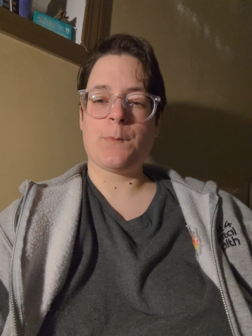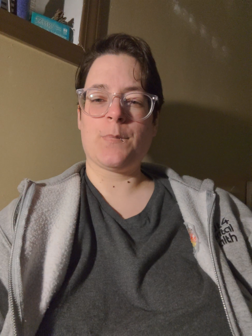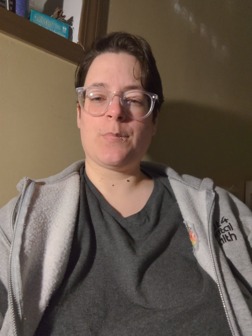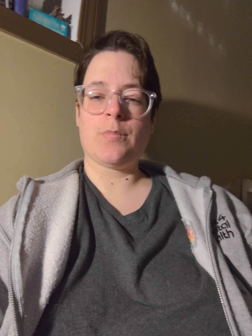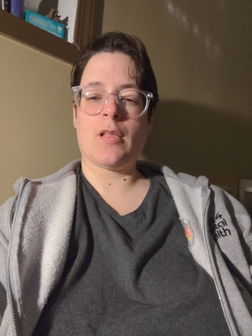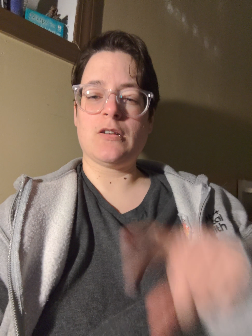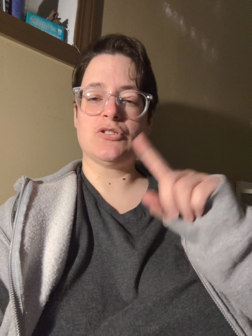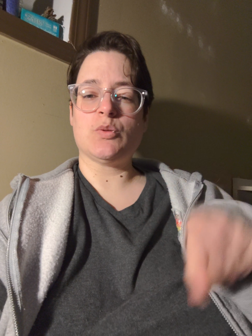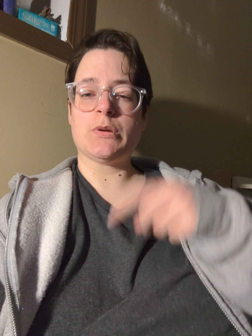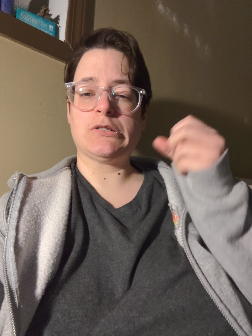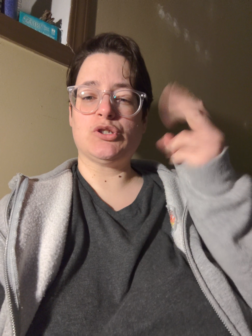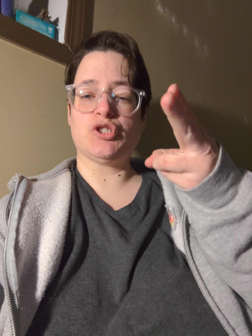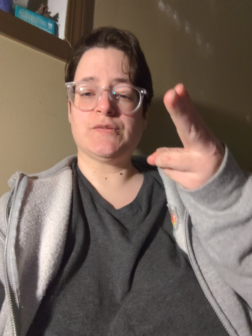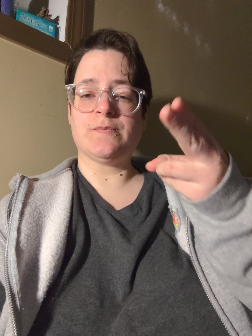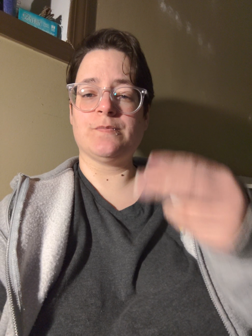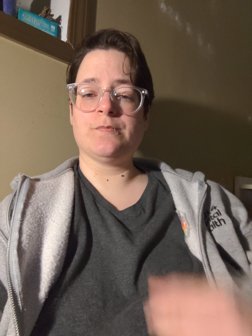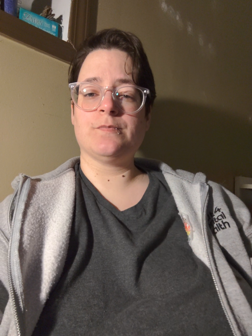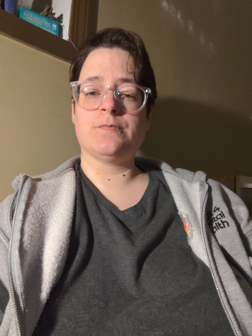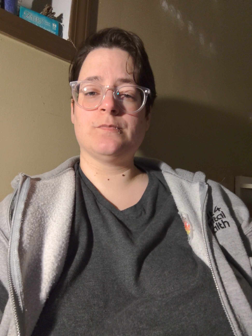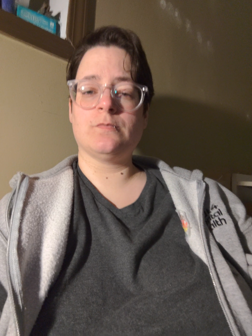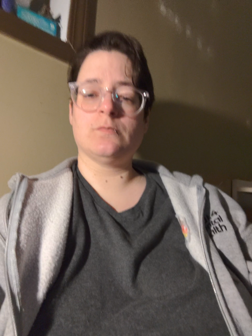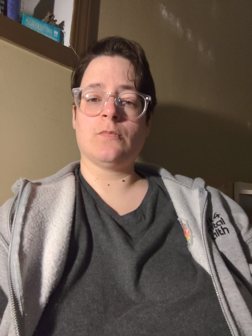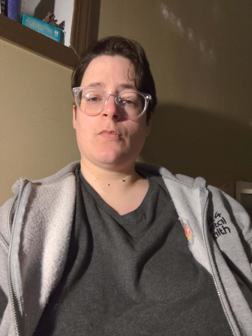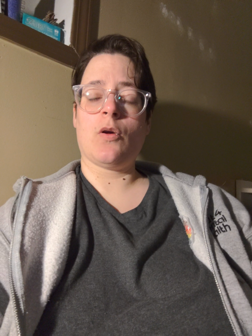garbage